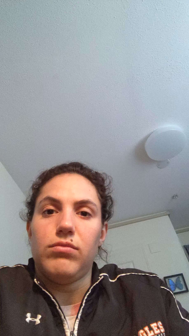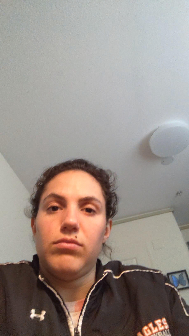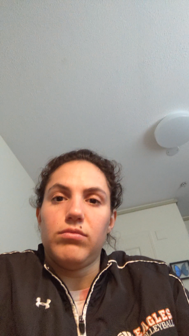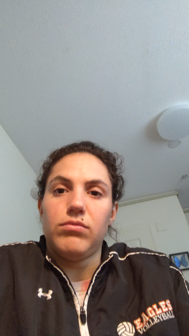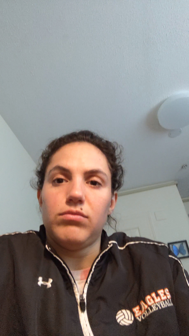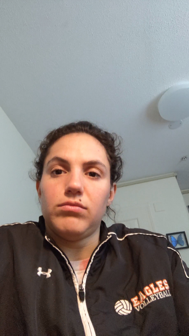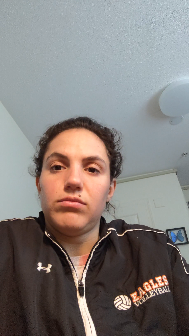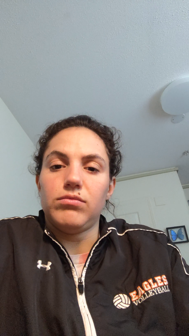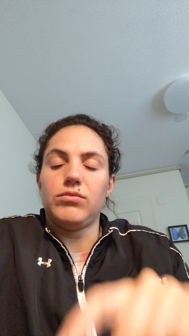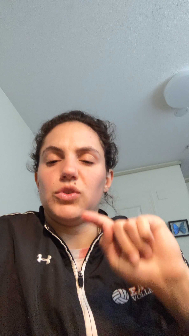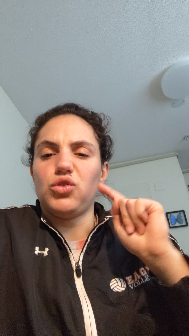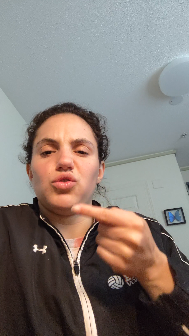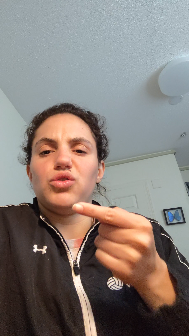hurt